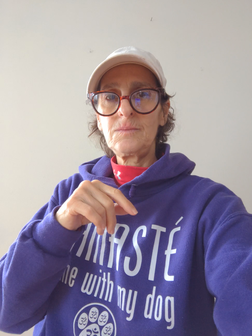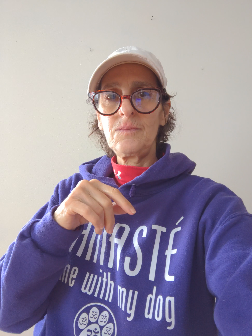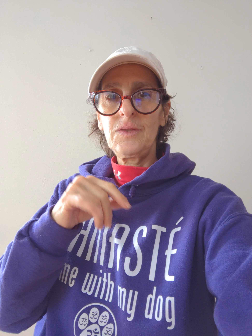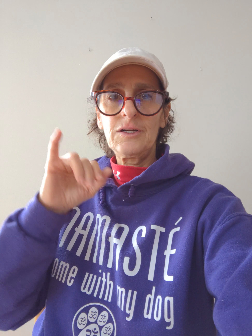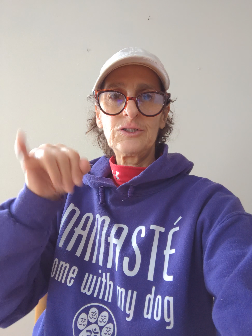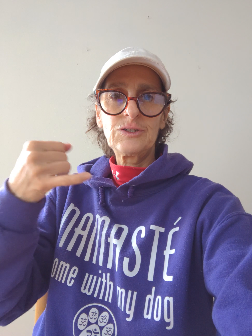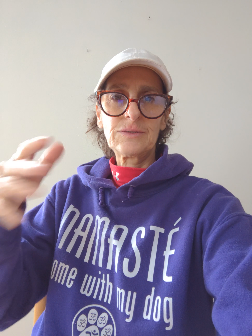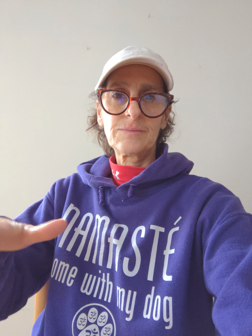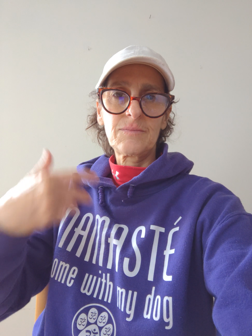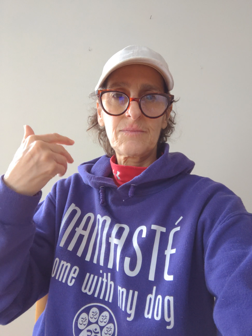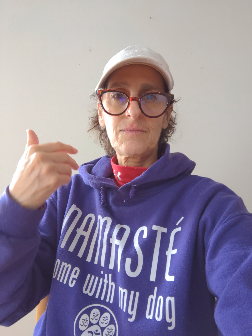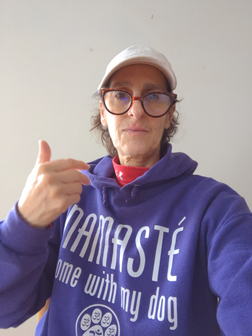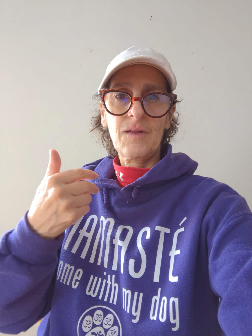jeans